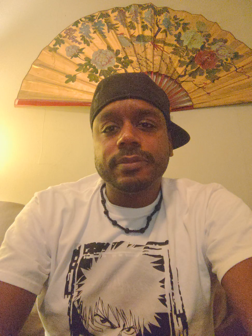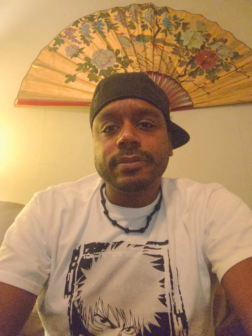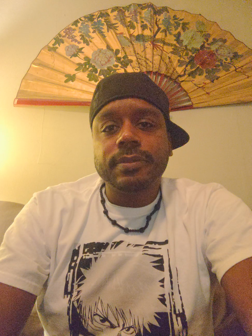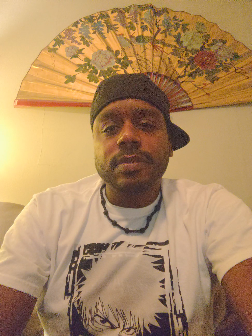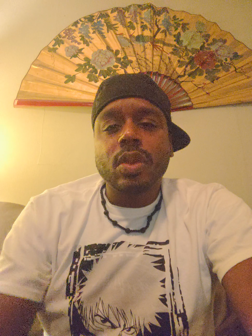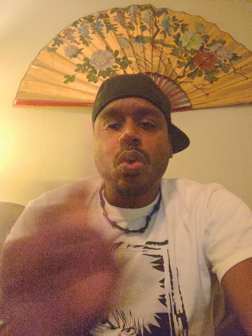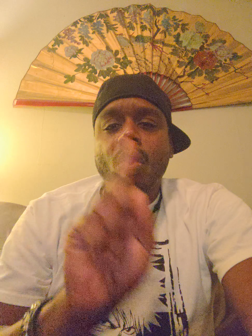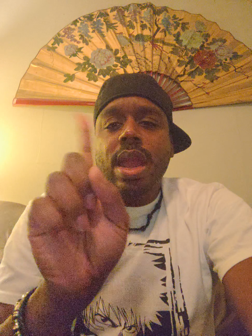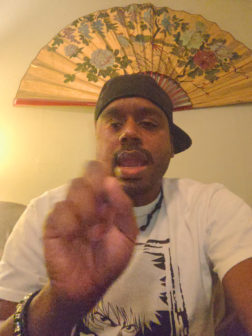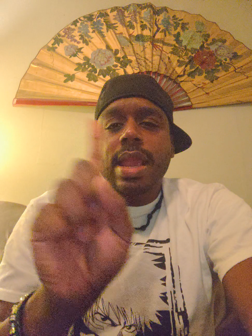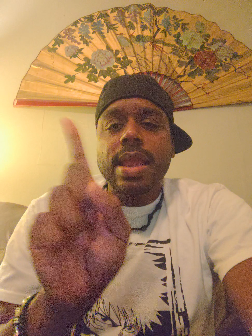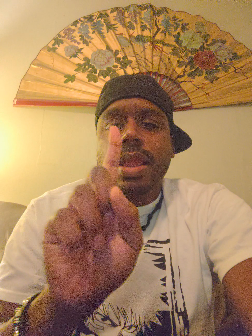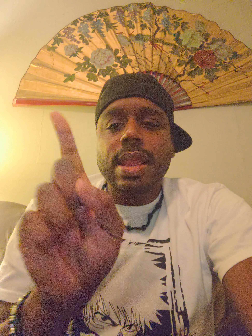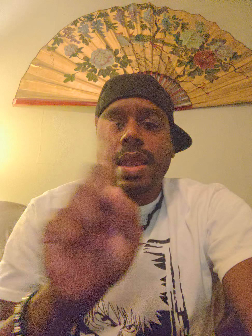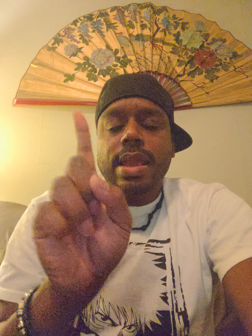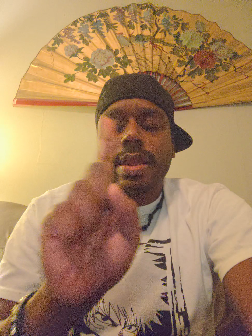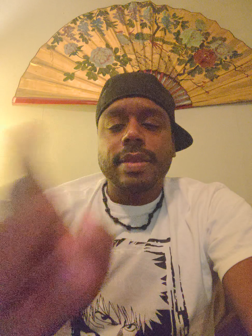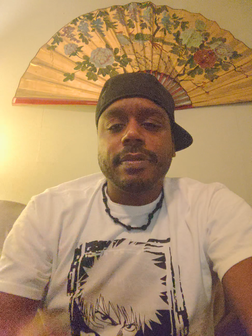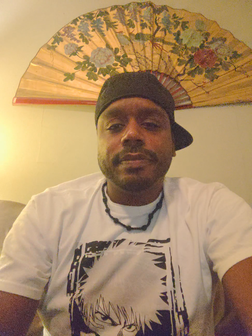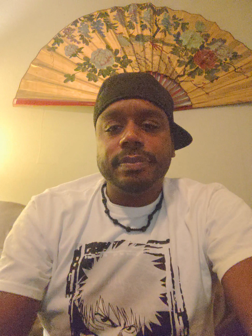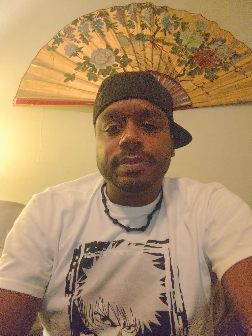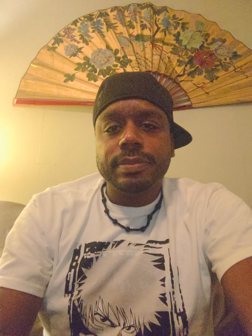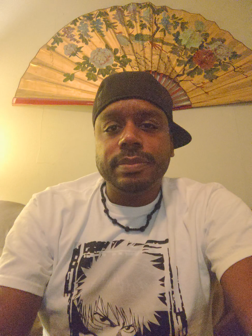where